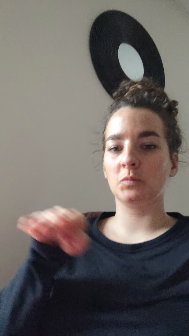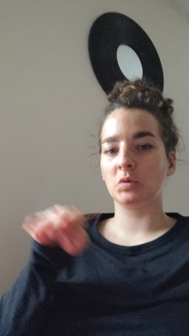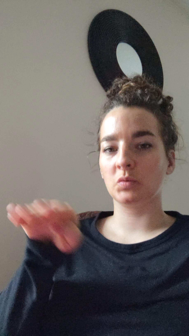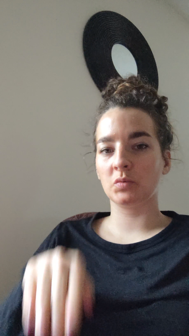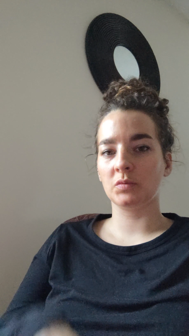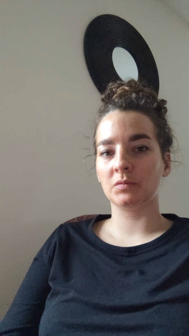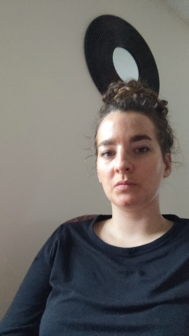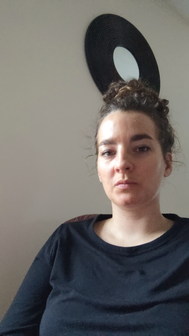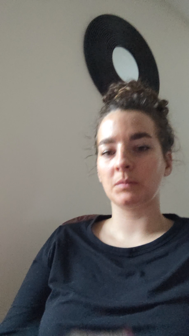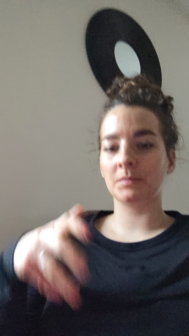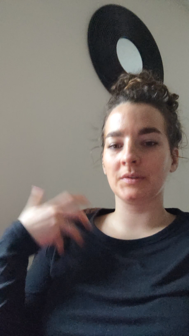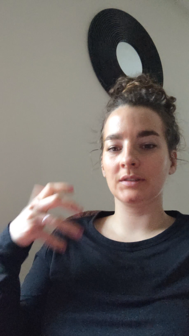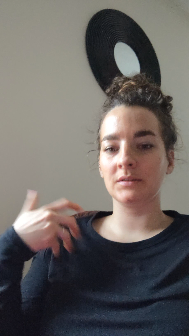monkey